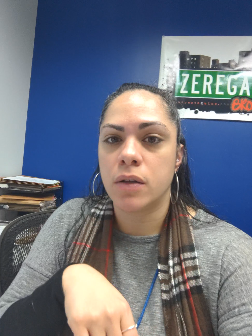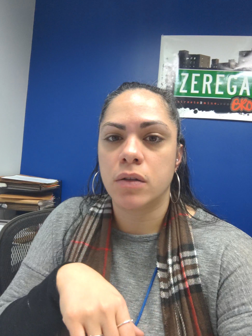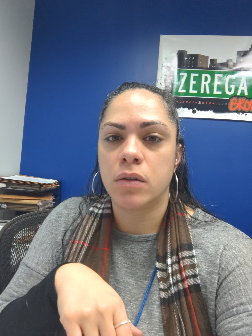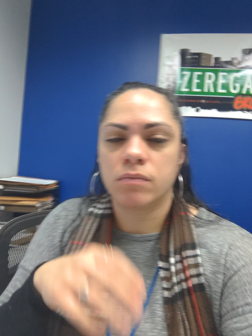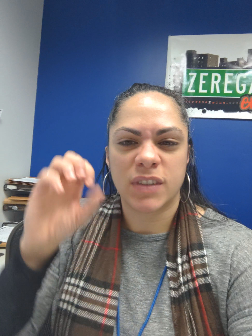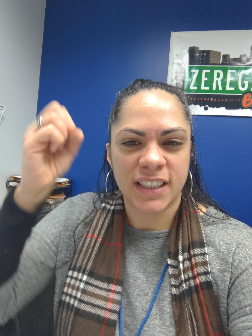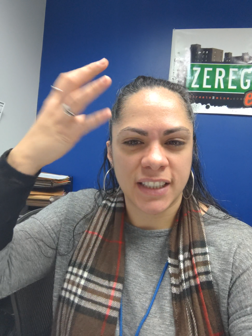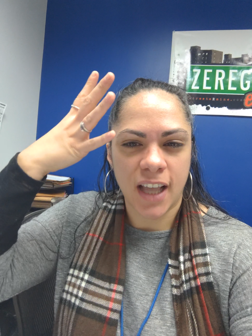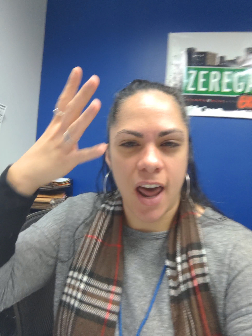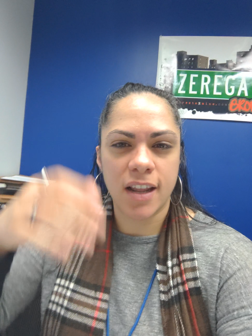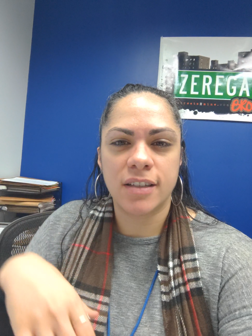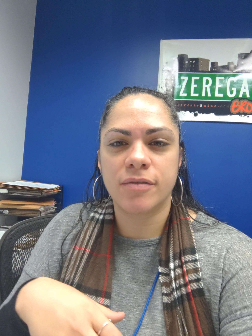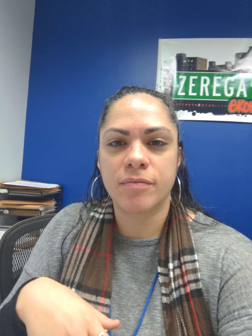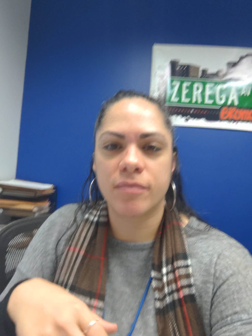sun